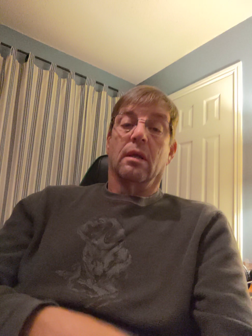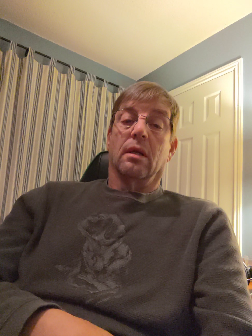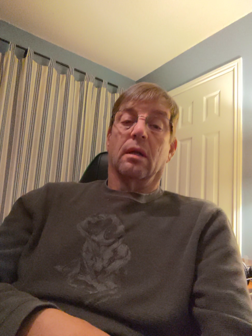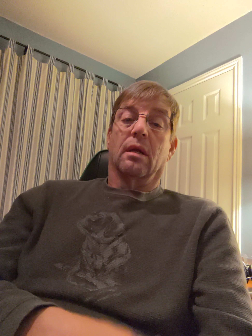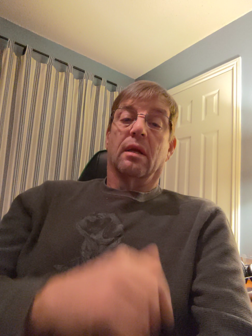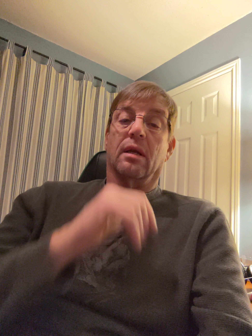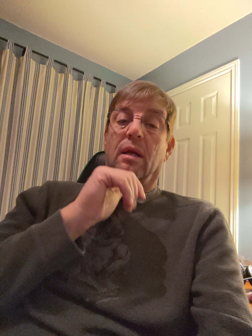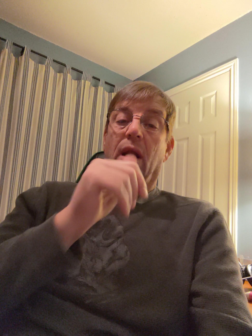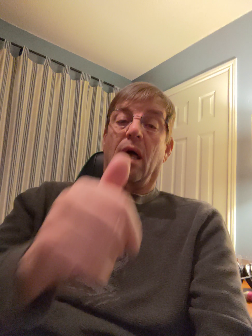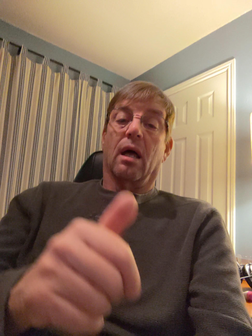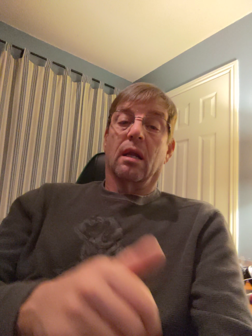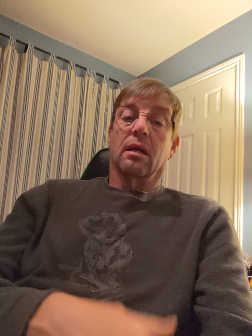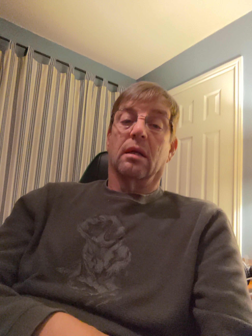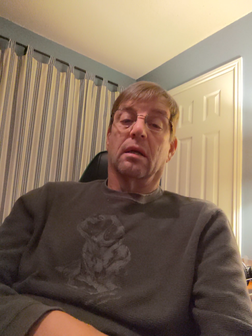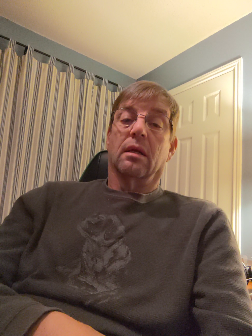not